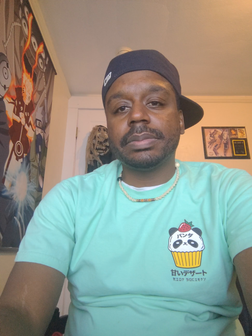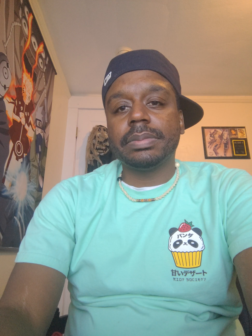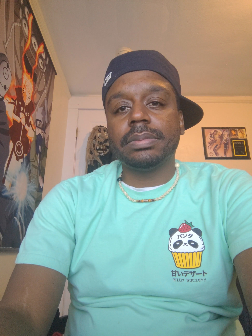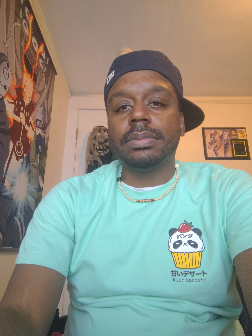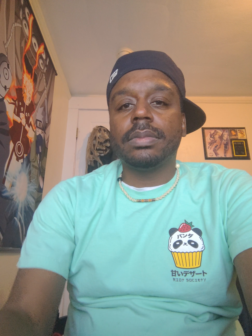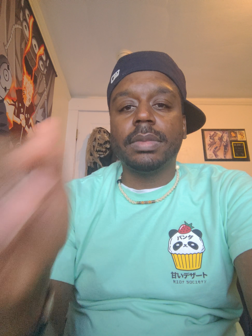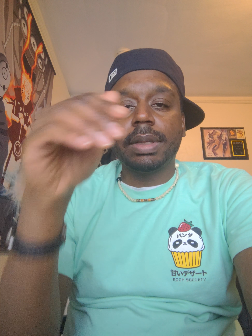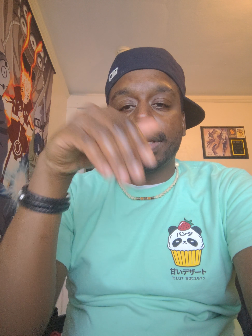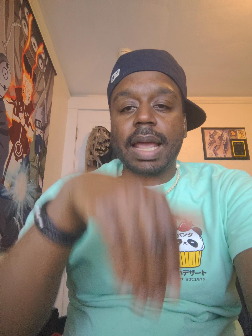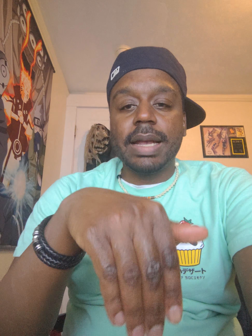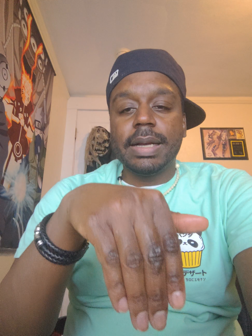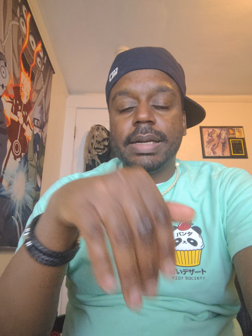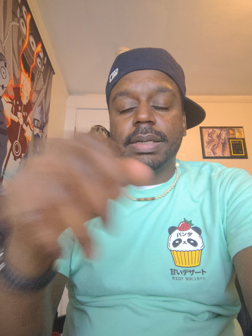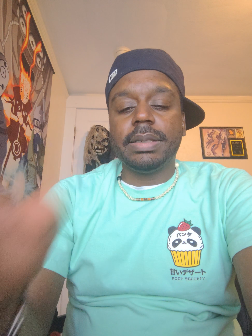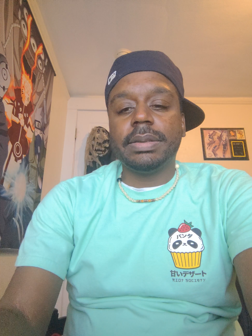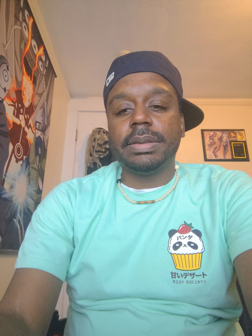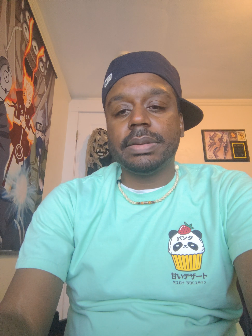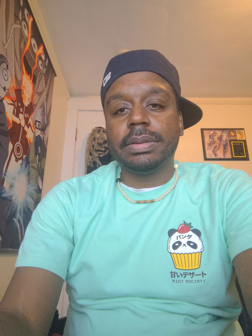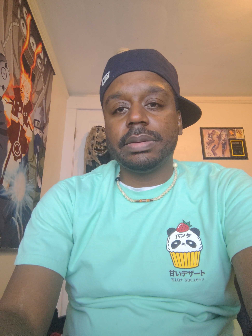night